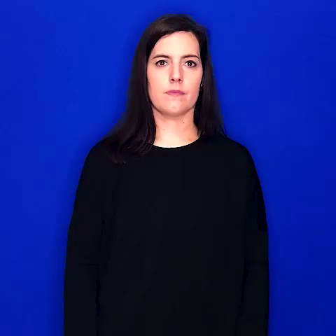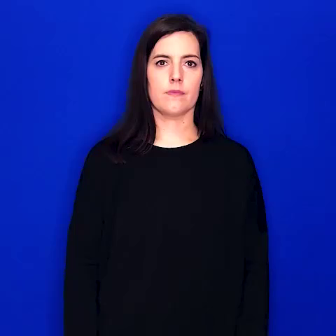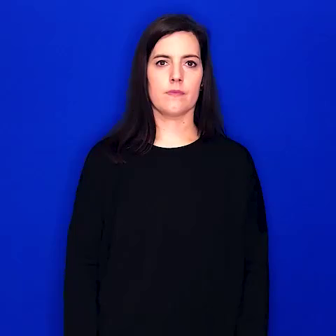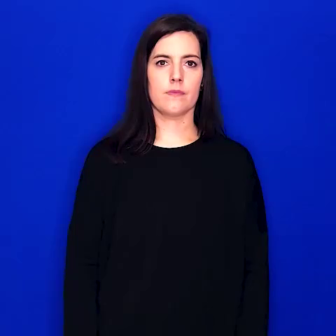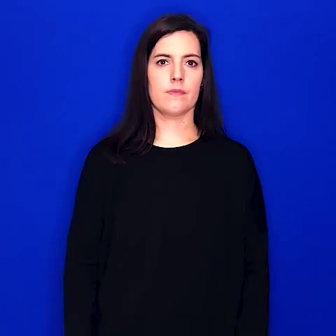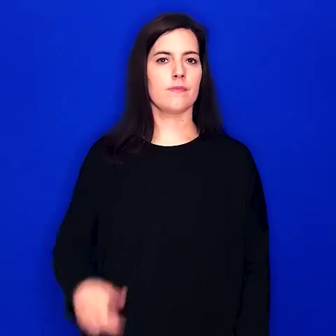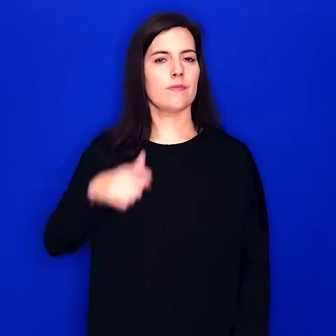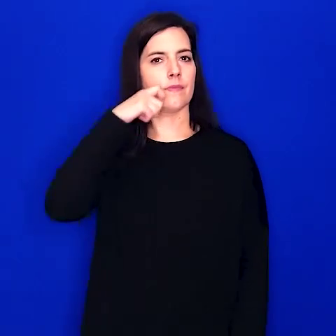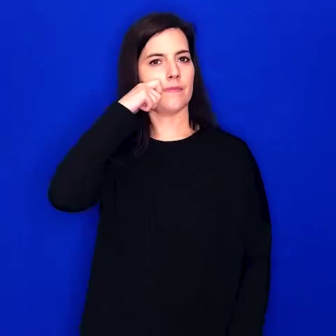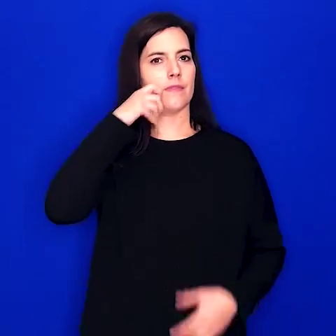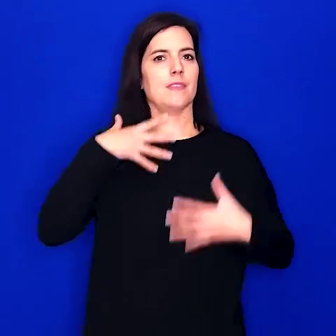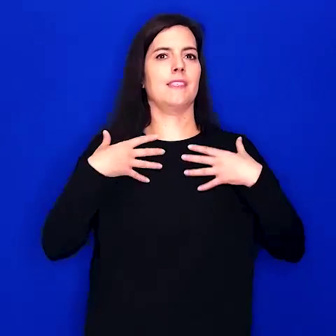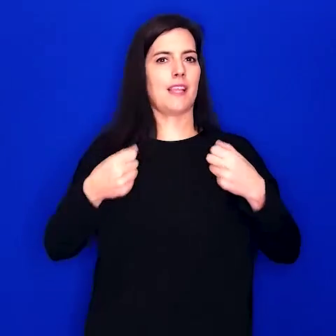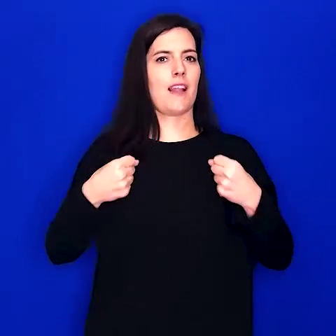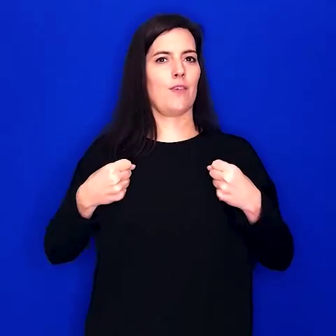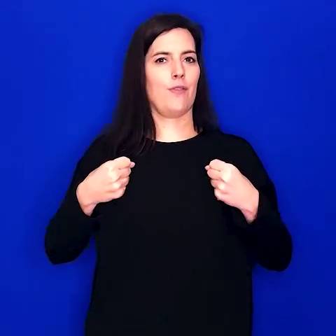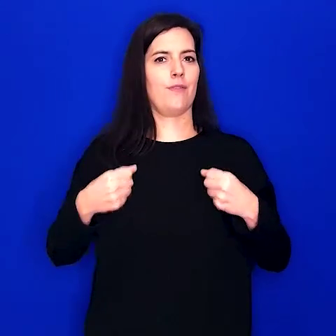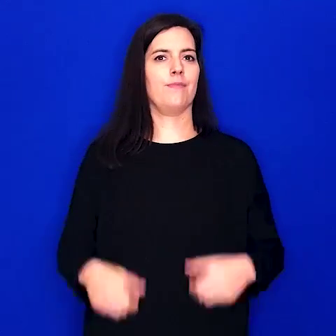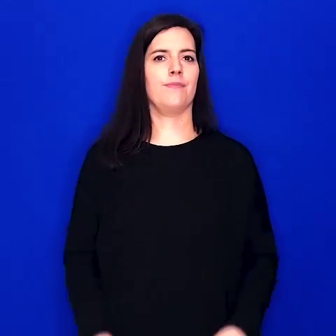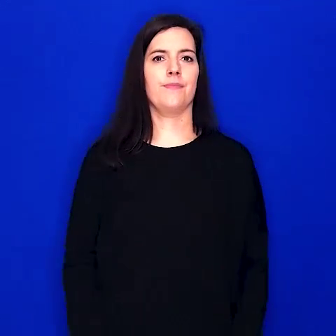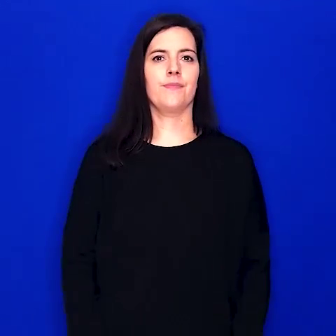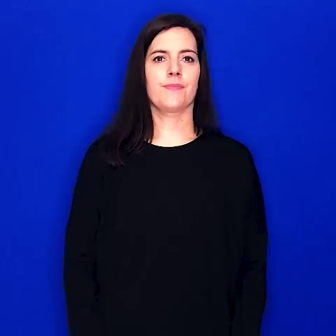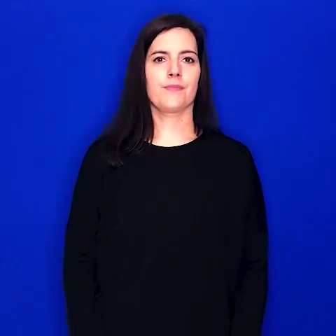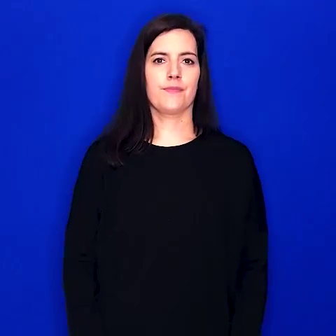piel sano